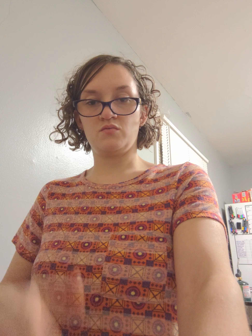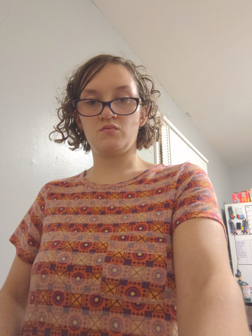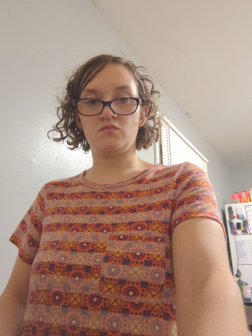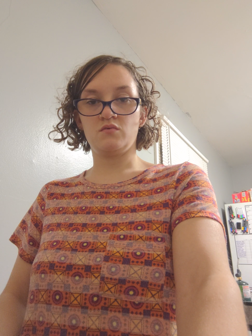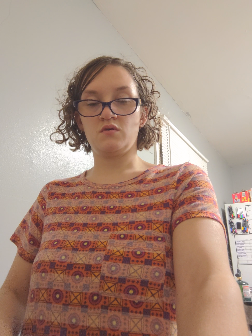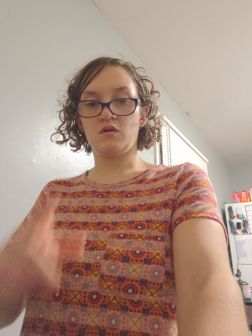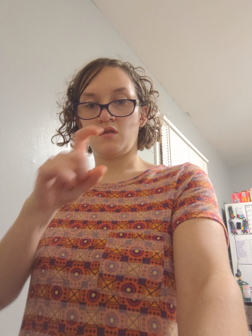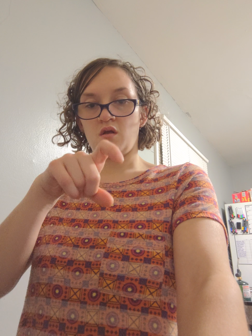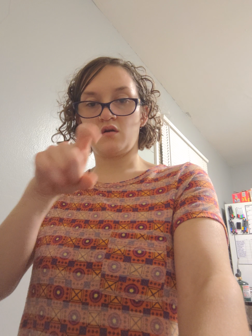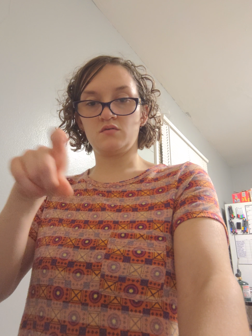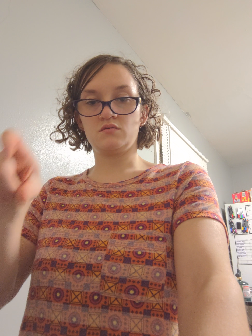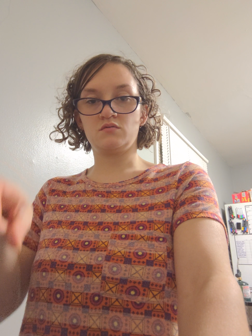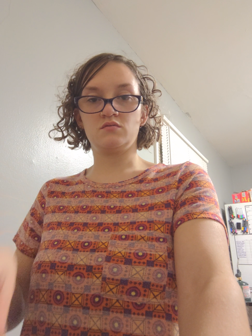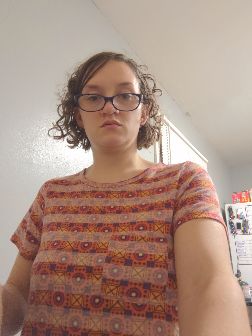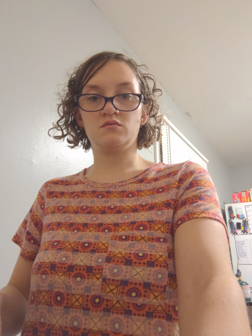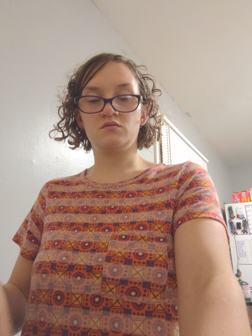closet